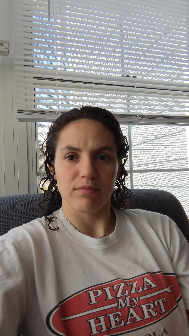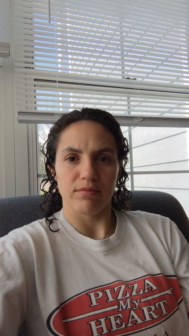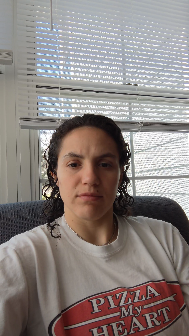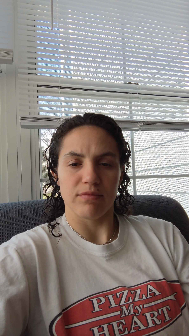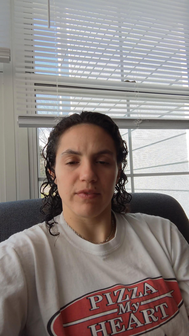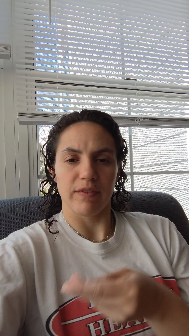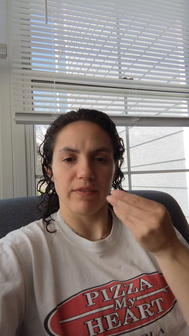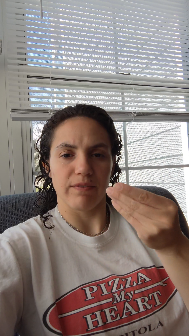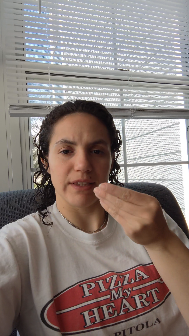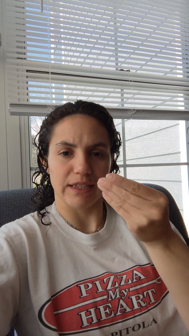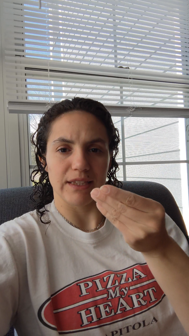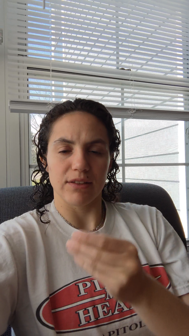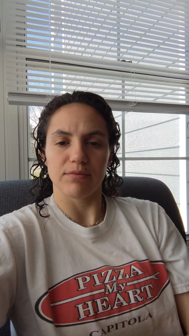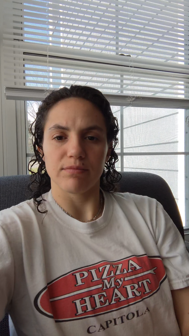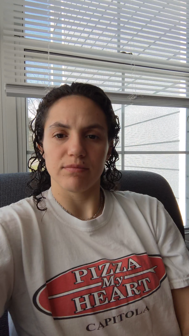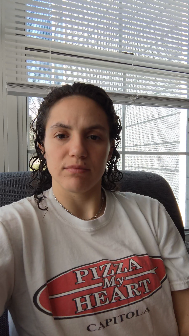feed